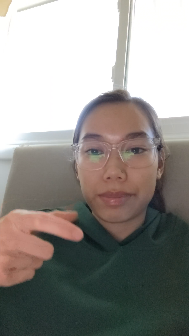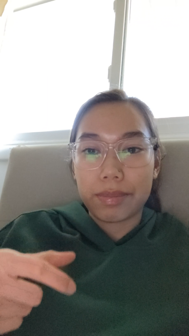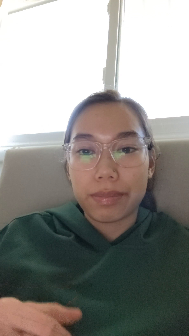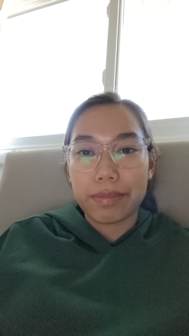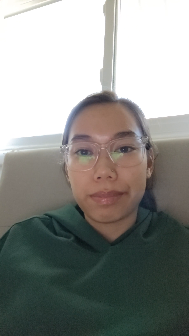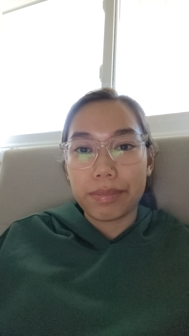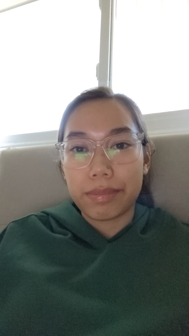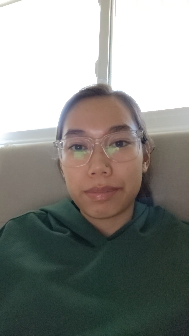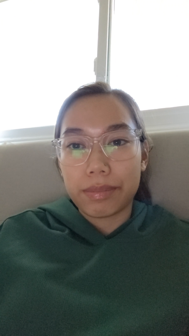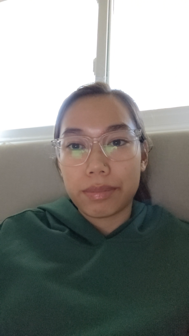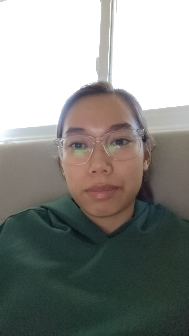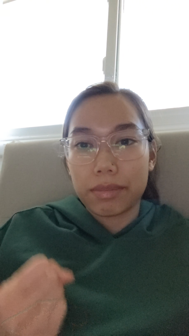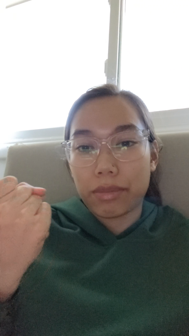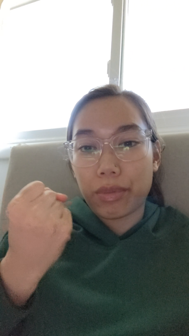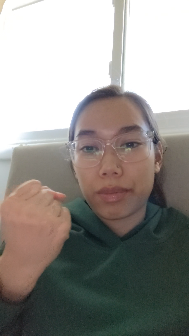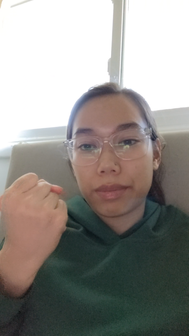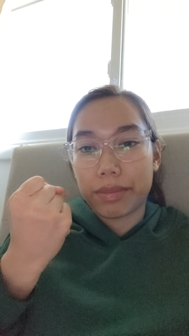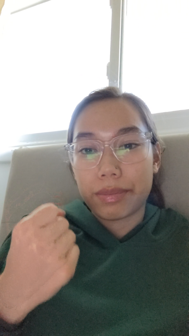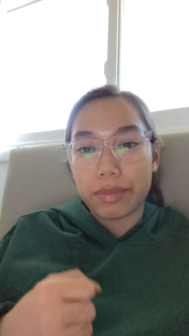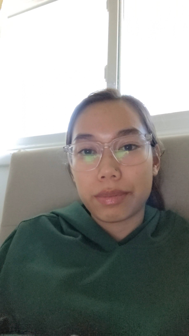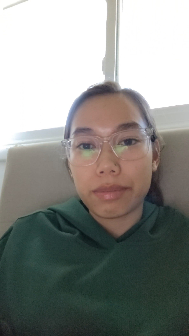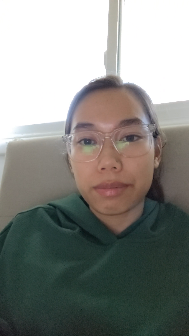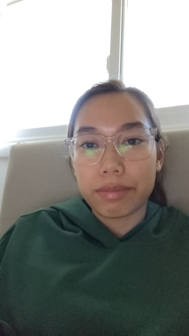hold